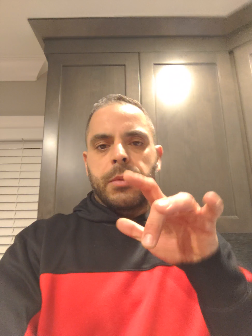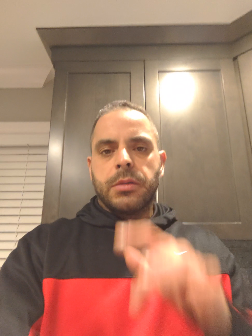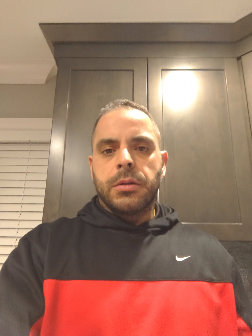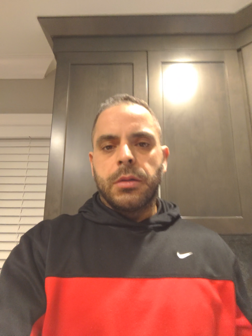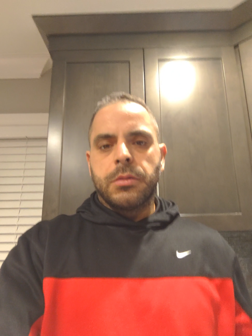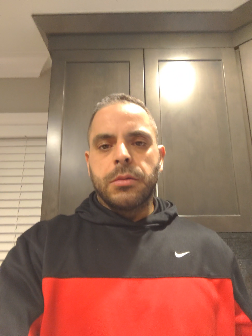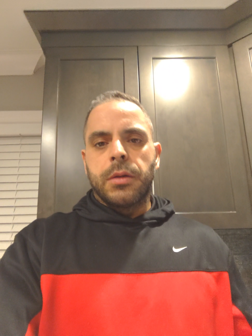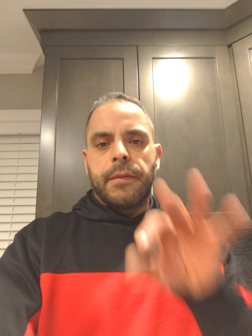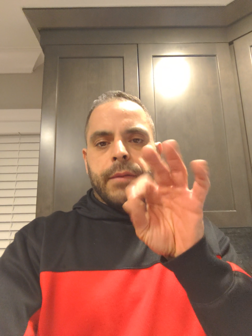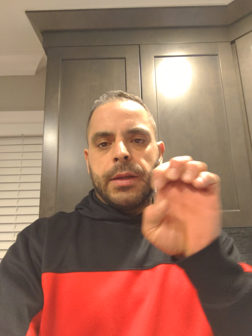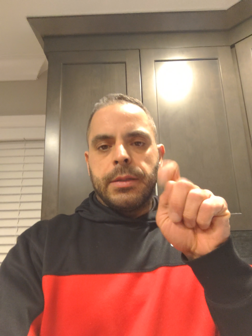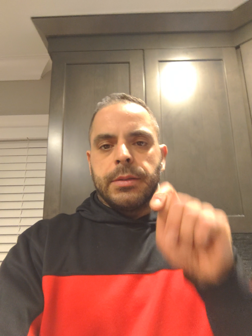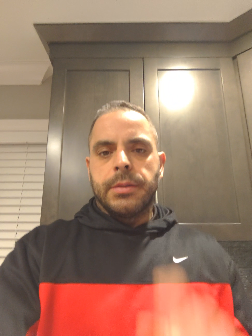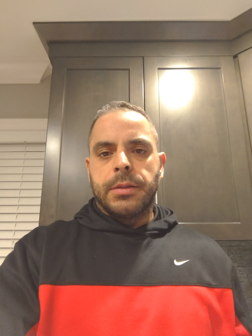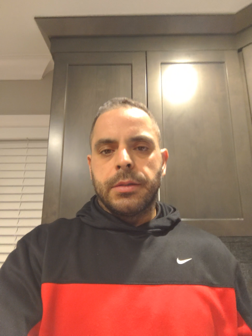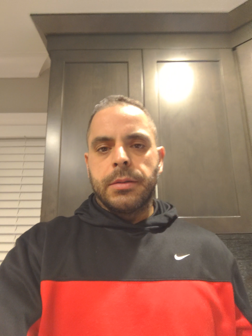feet